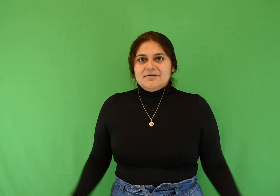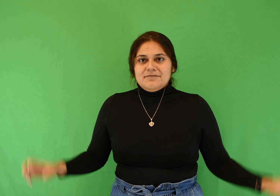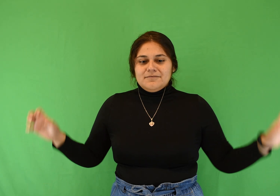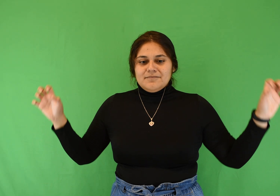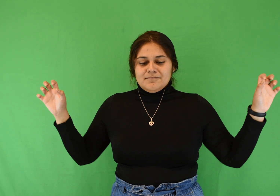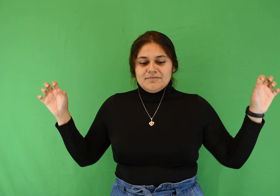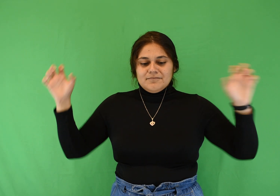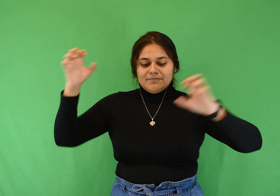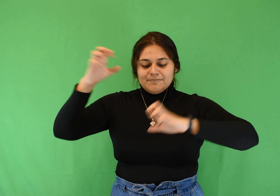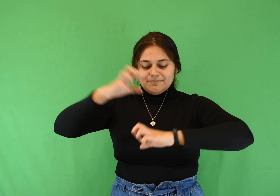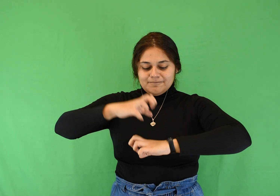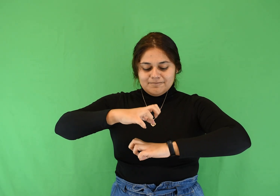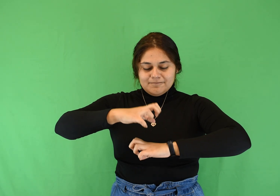epilepsia